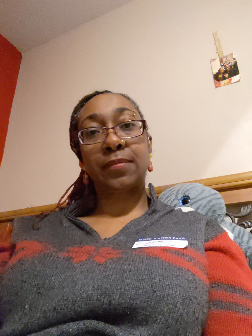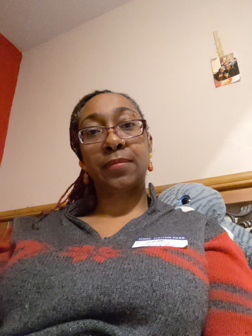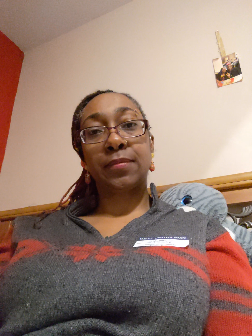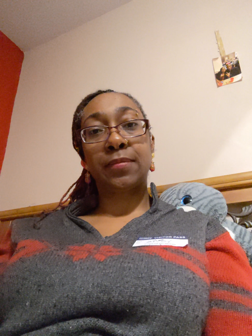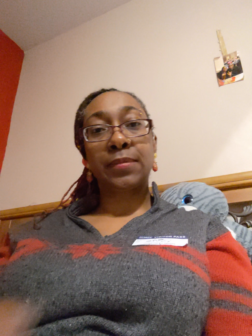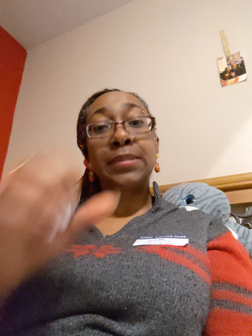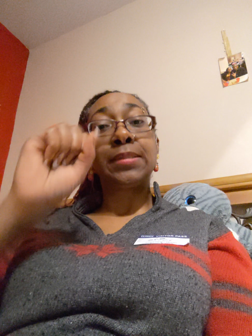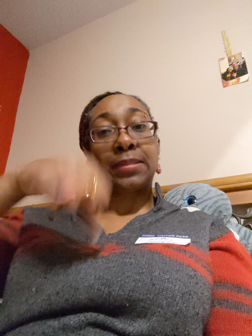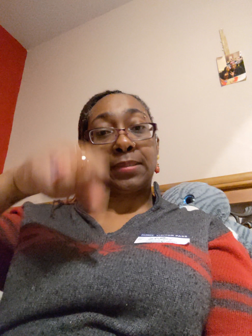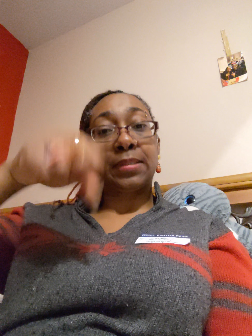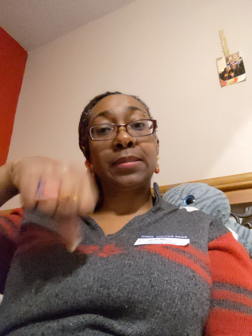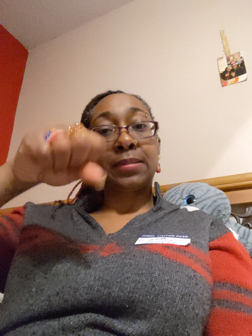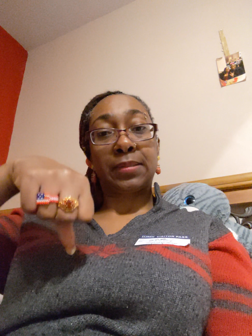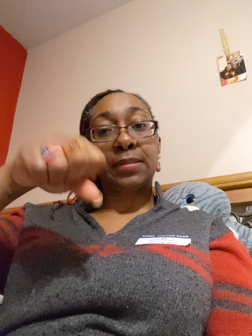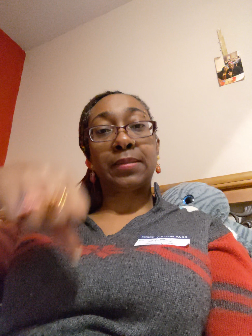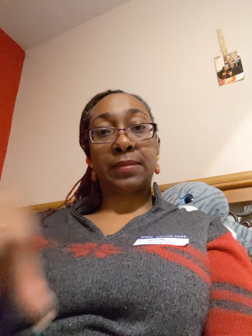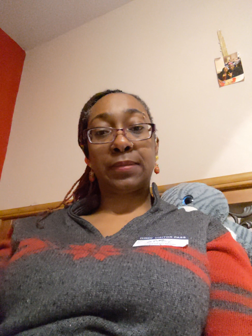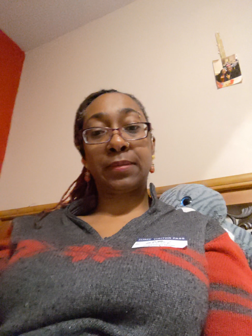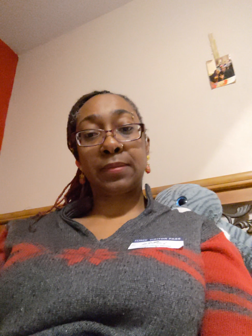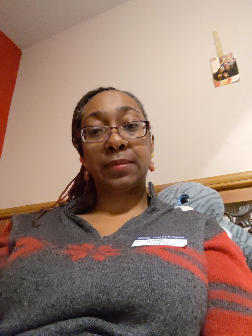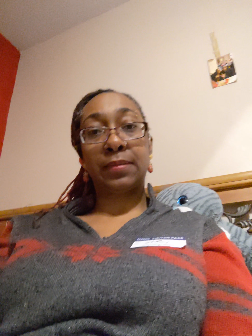yes